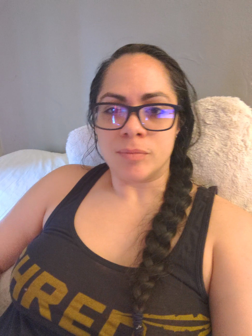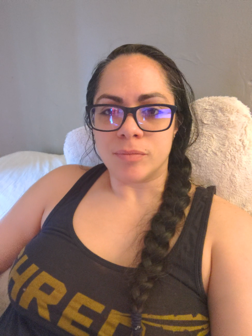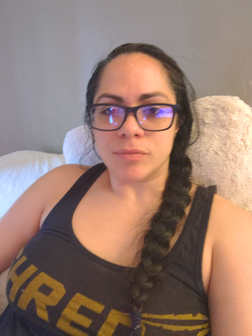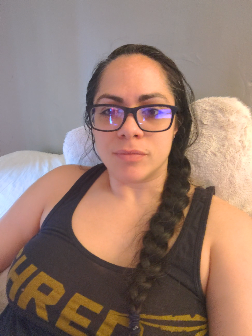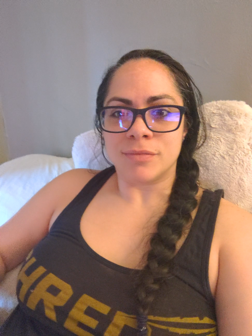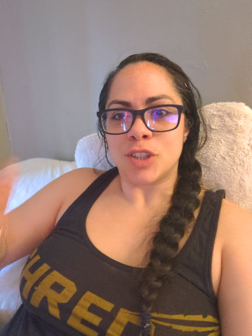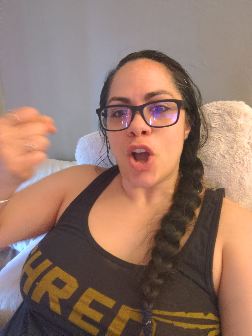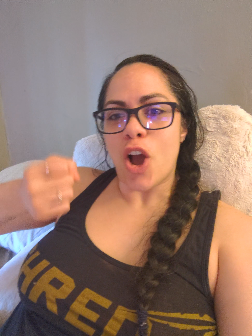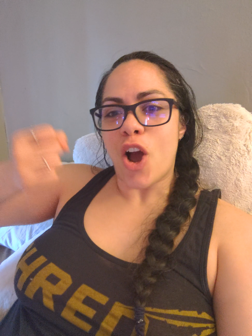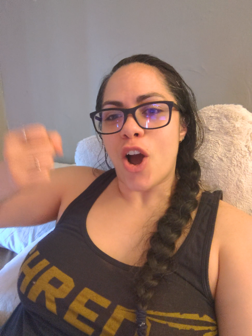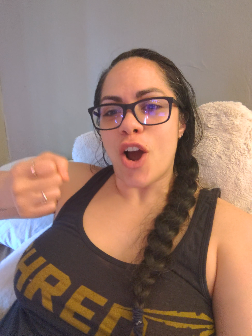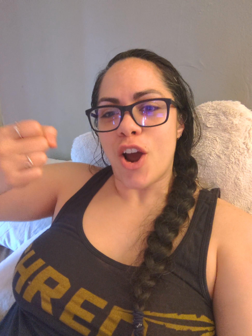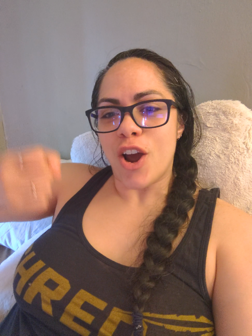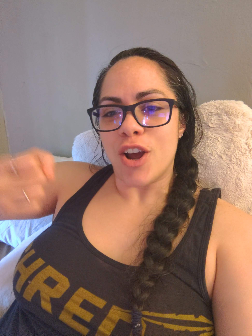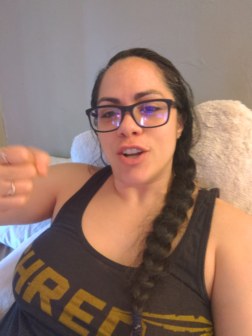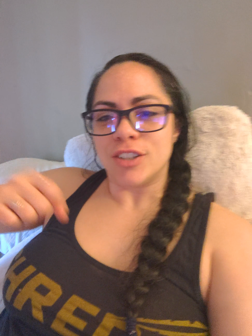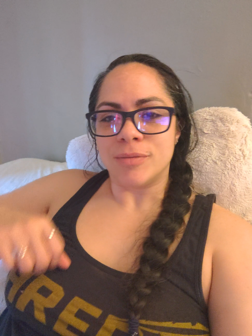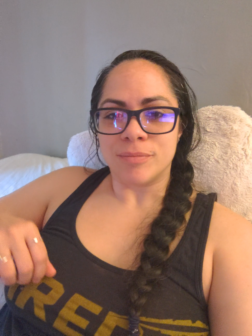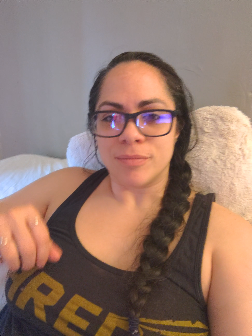car